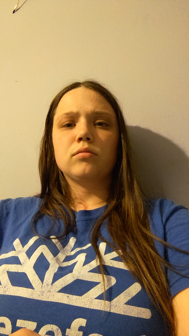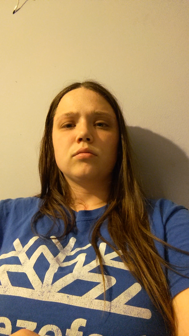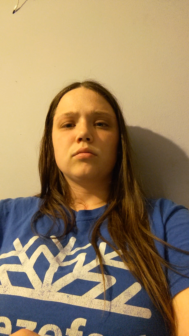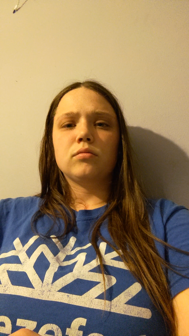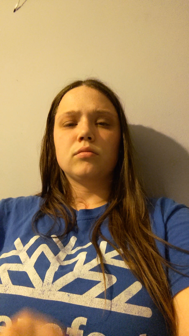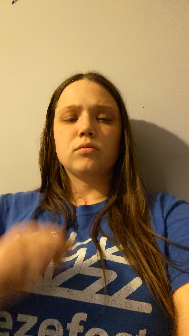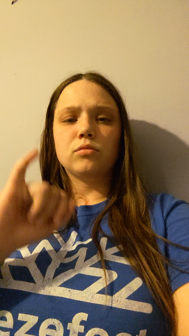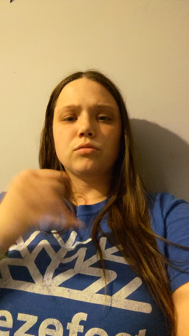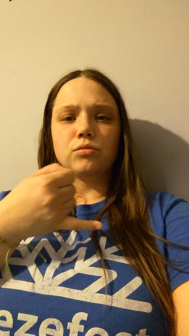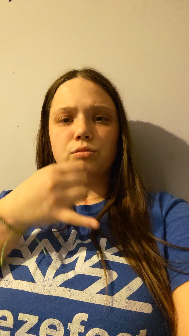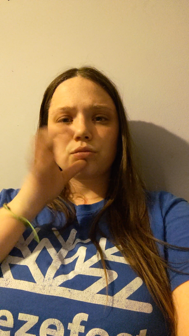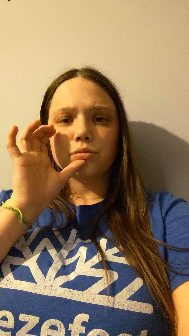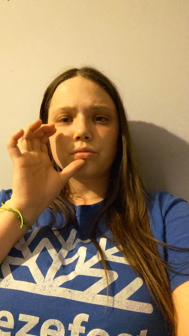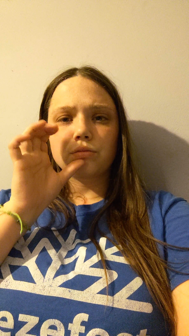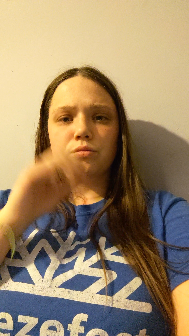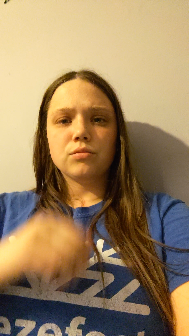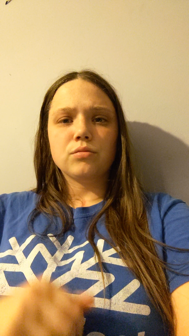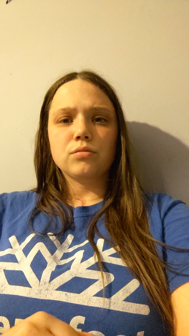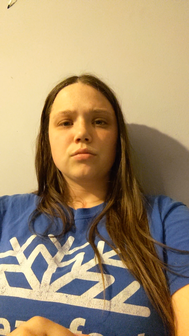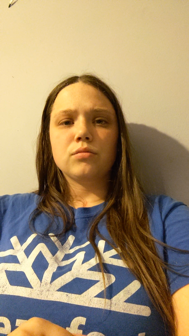juice